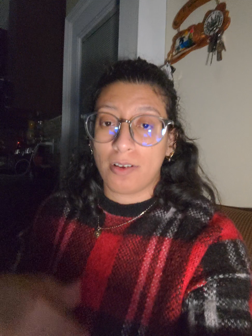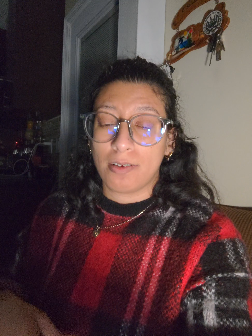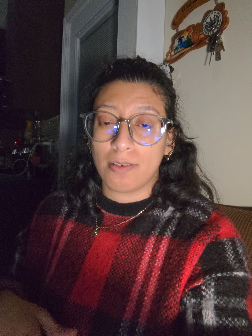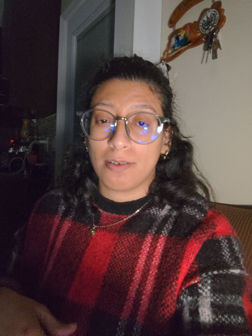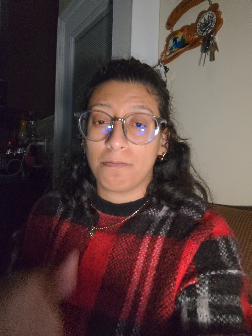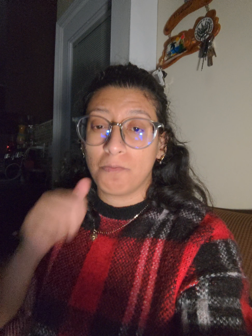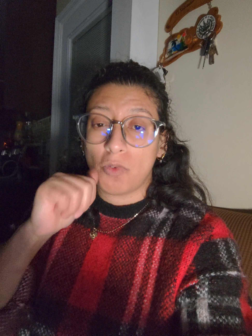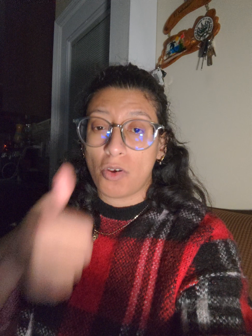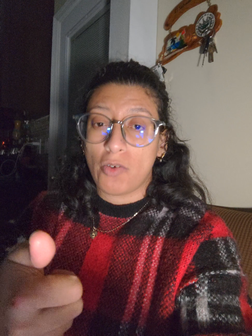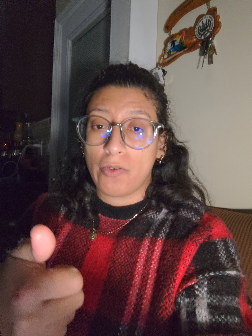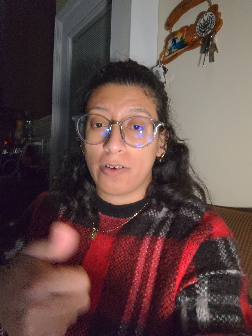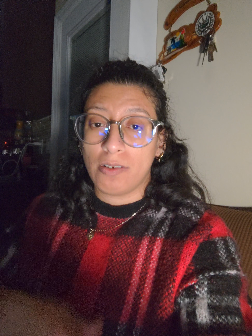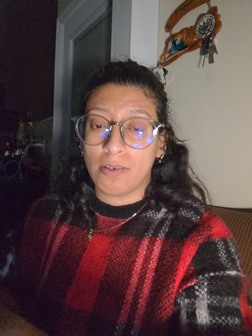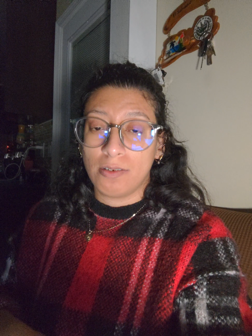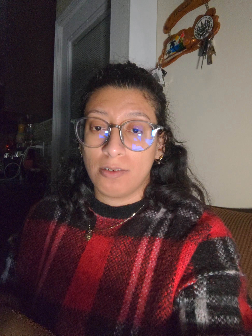tomorrow